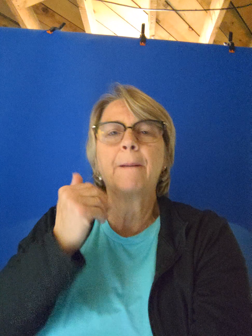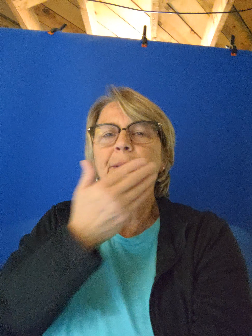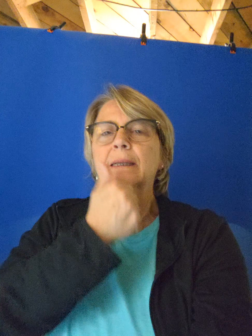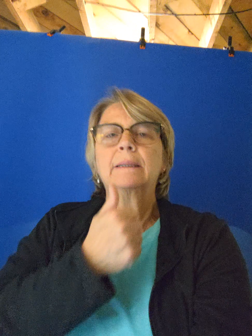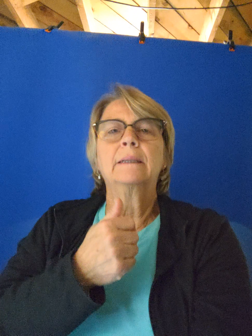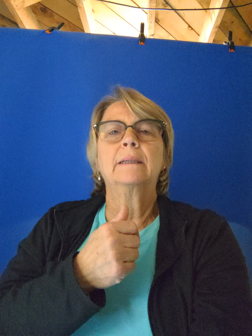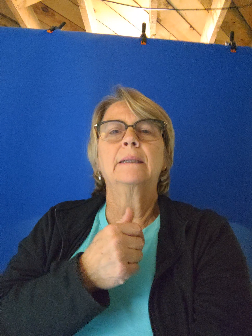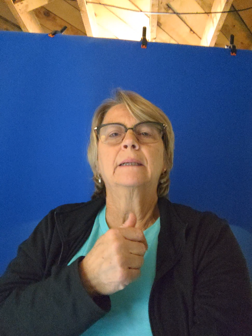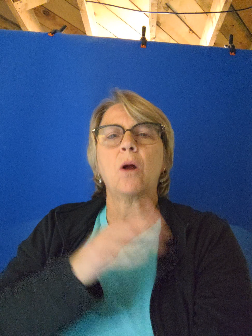napkin